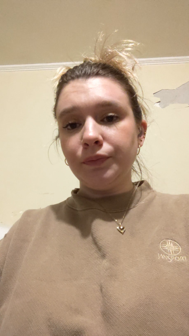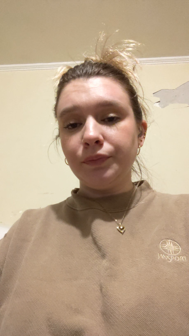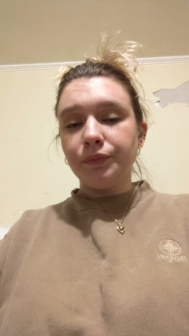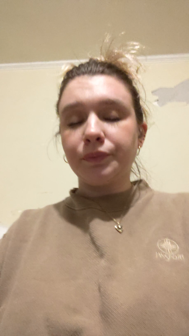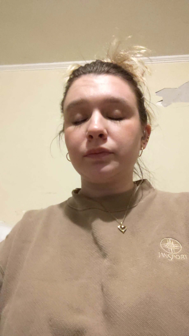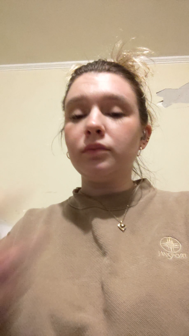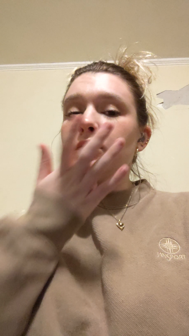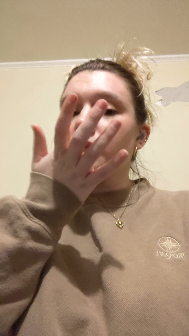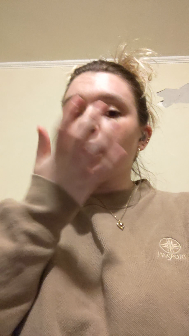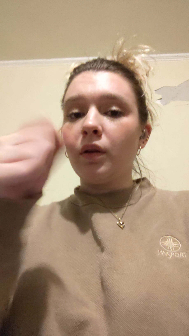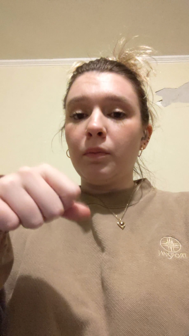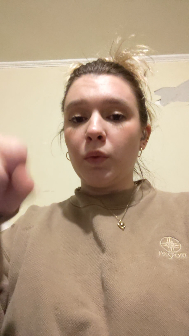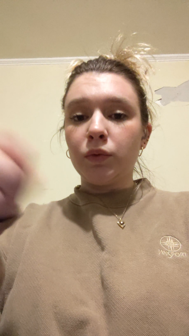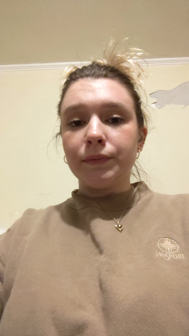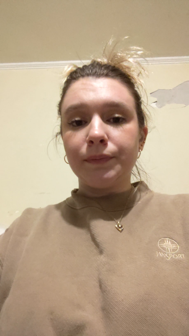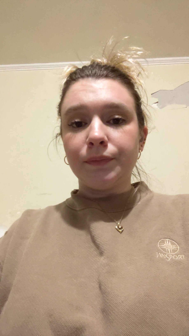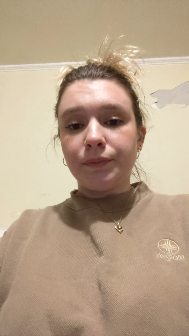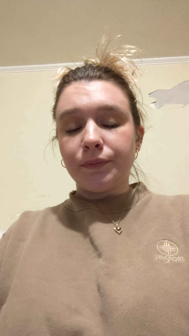lawn mower